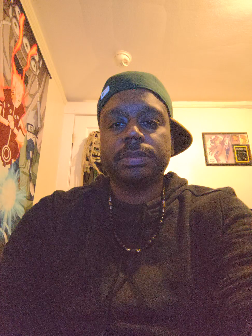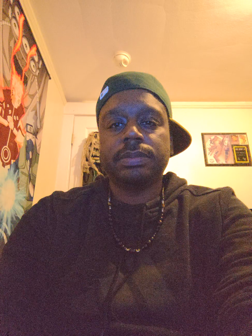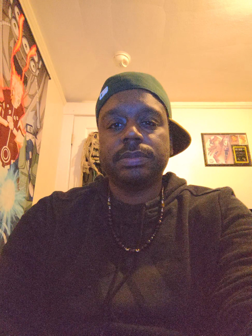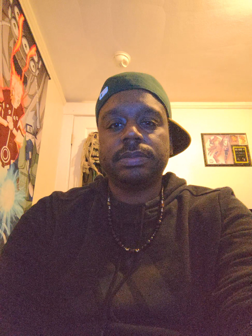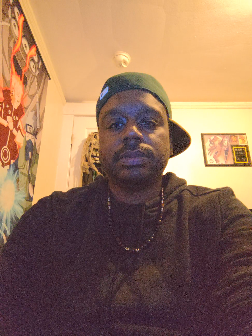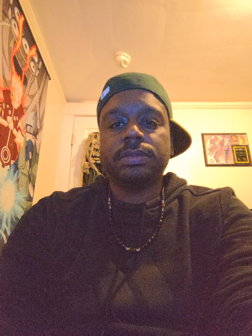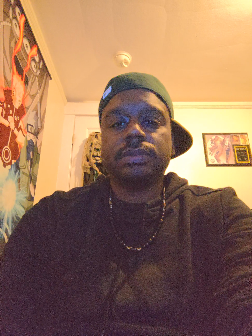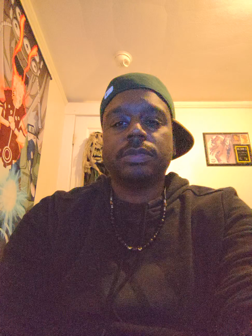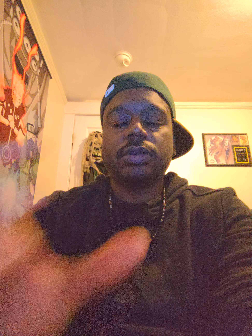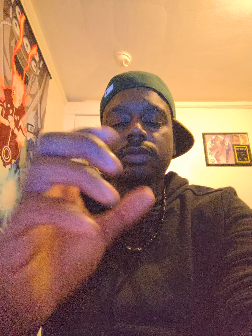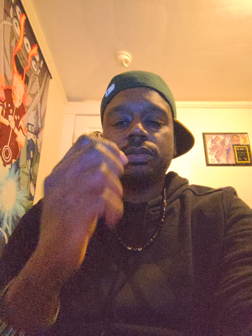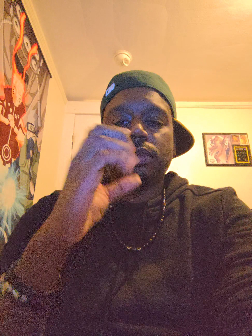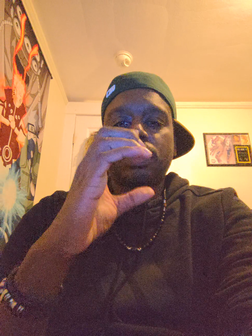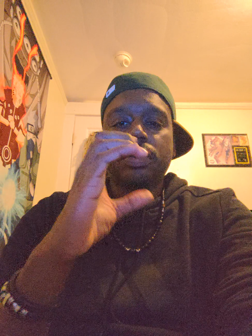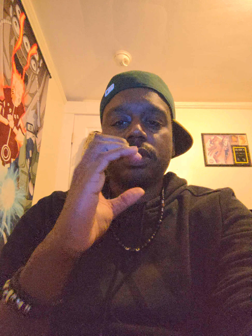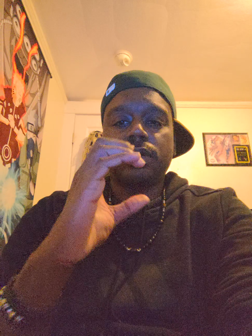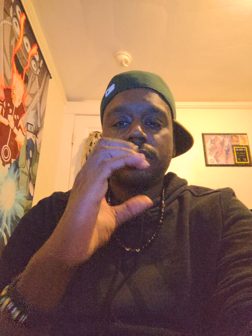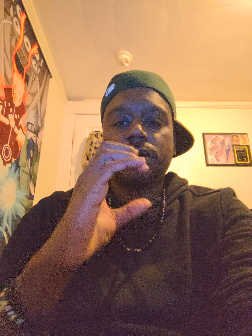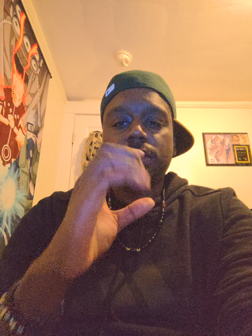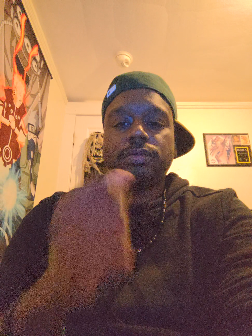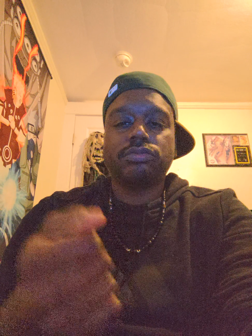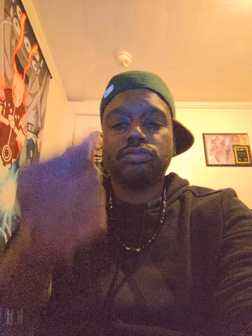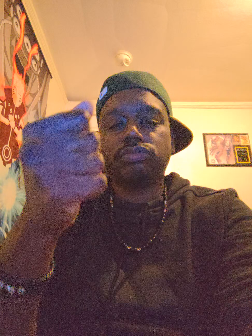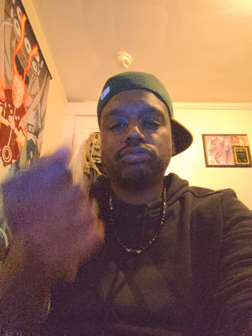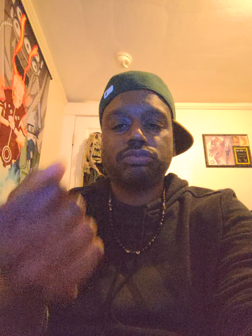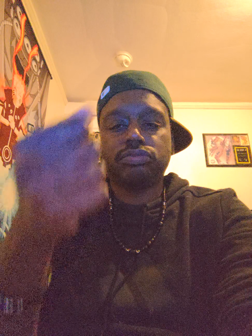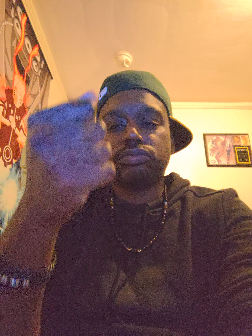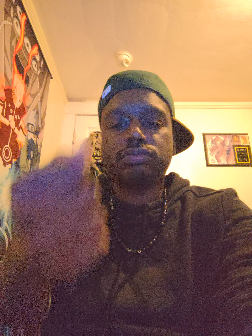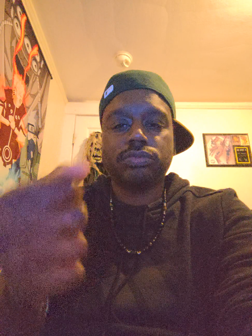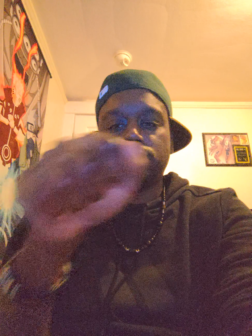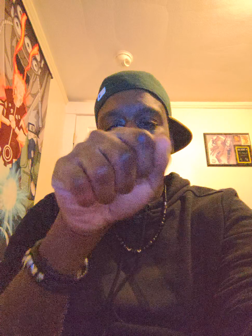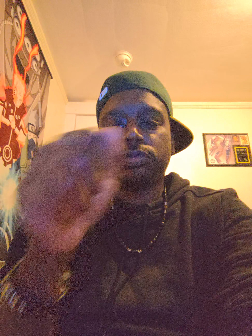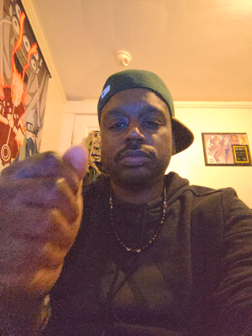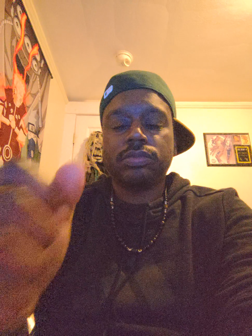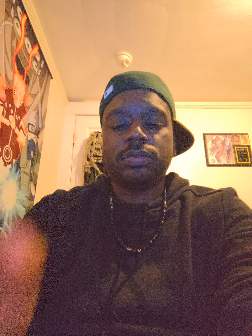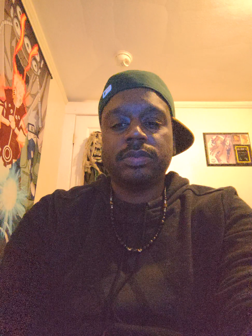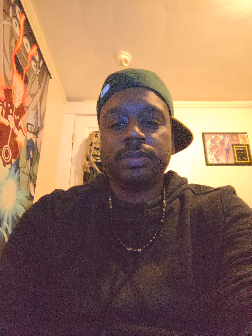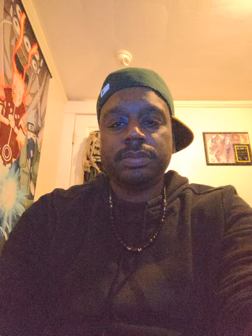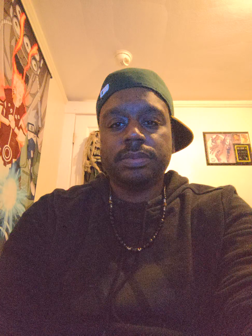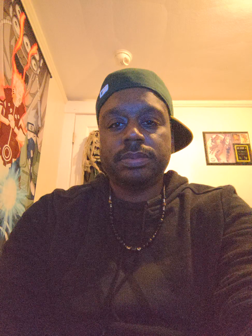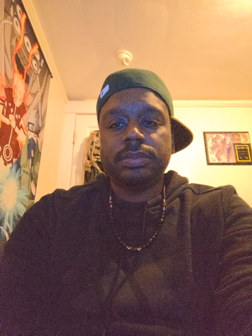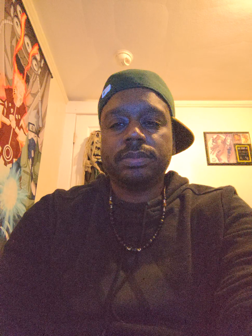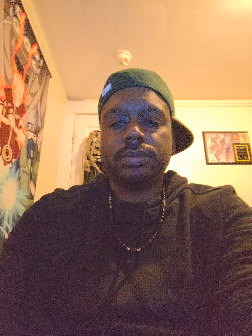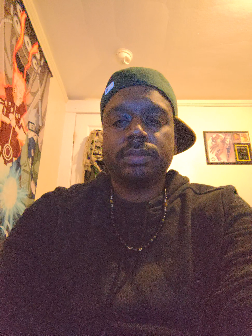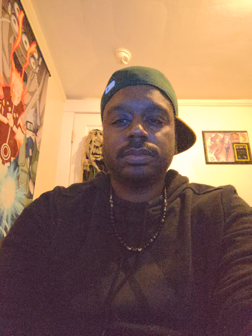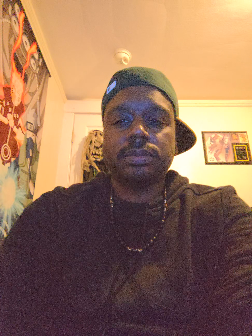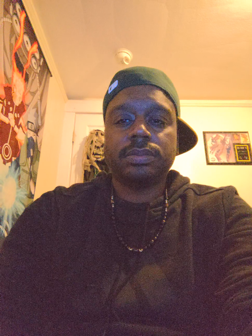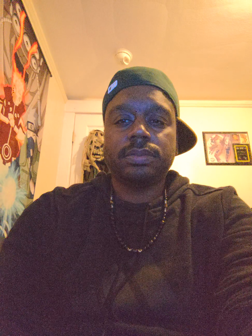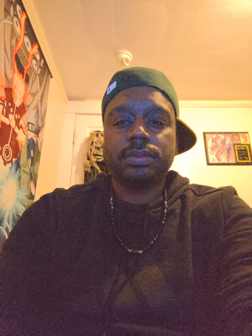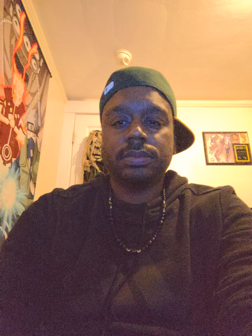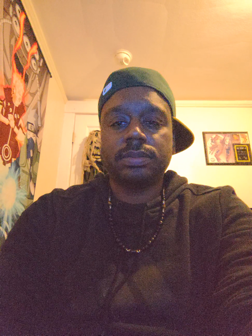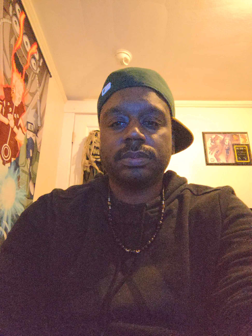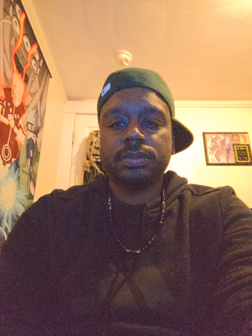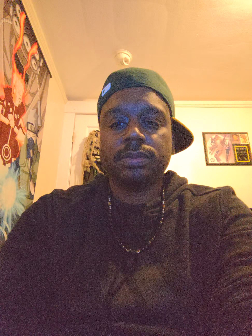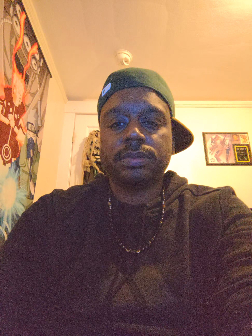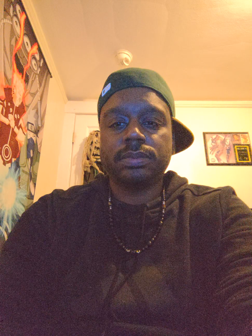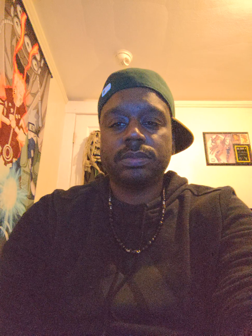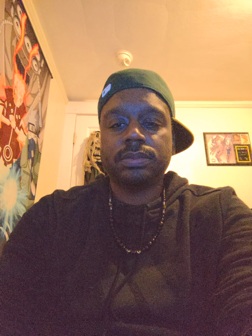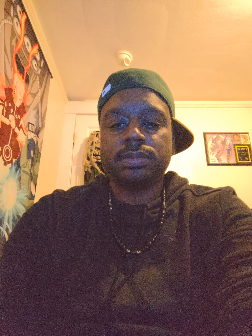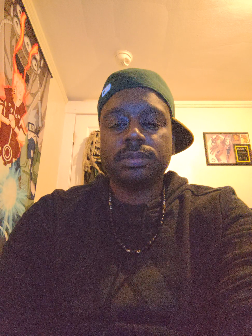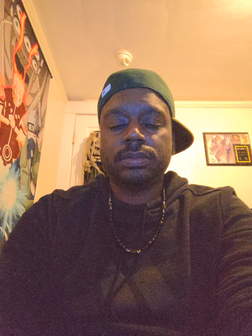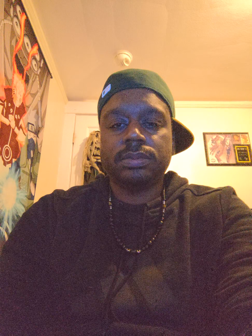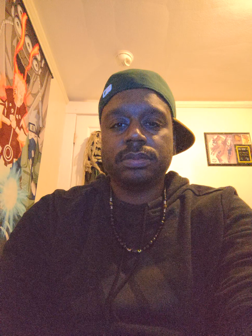car